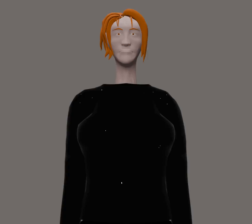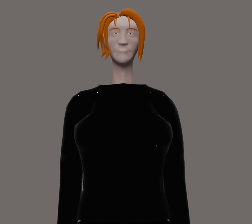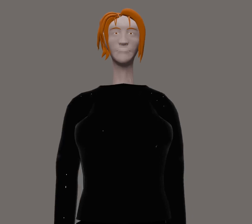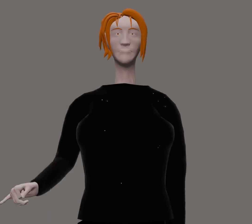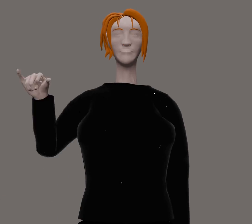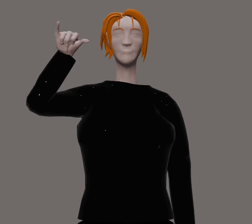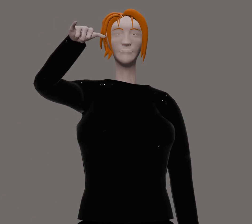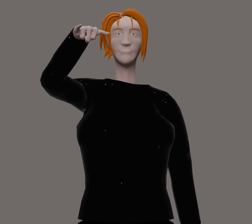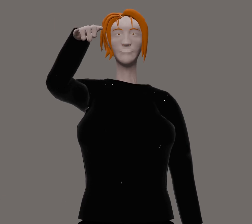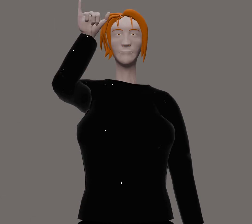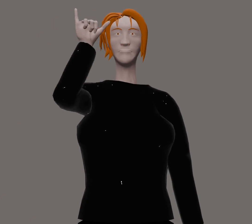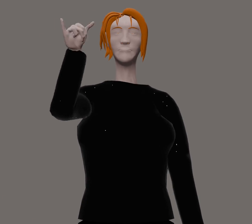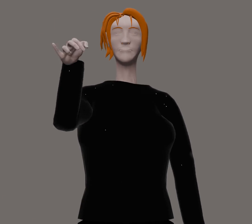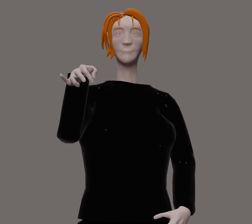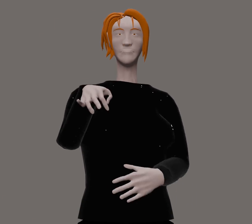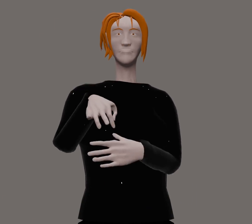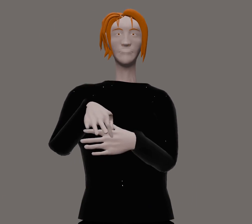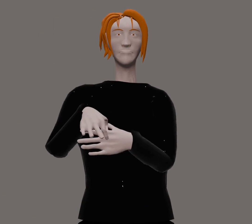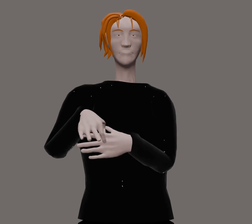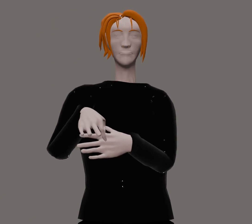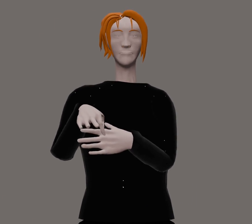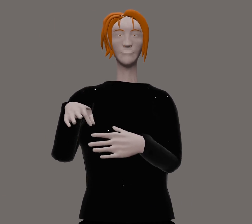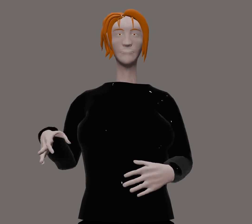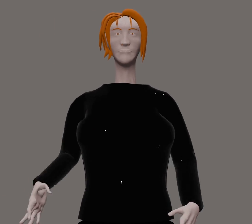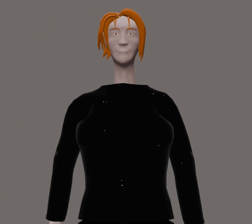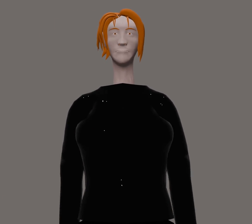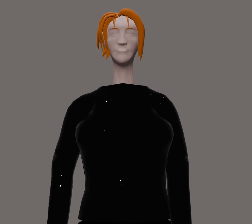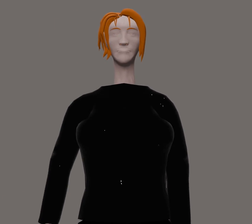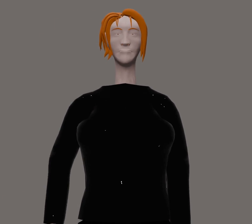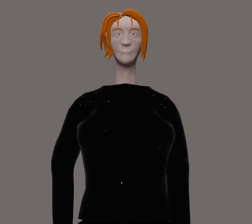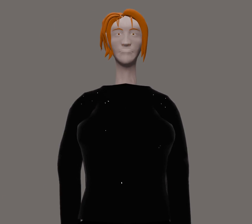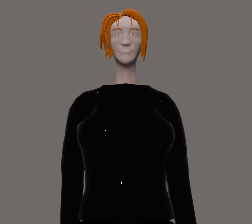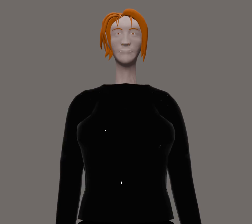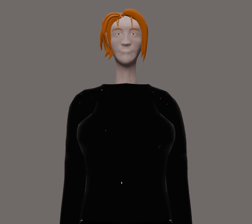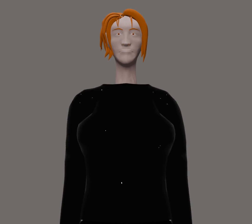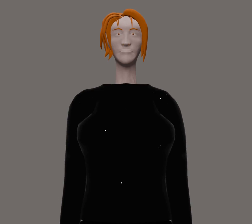Beef